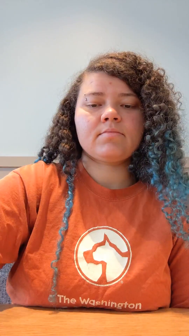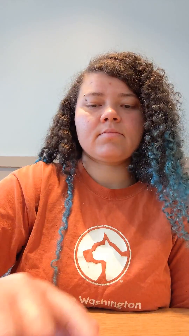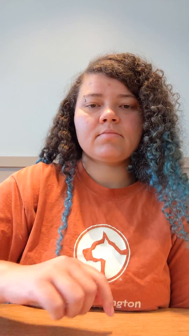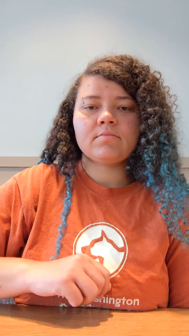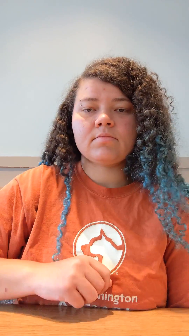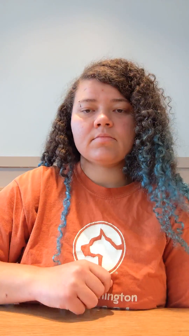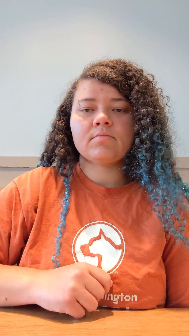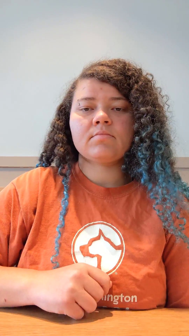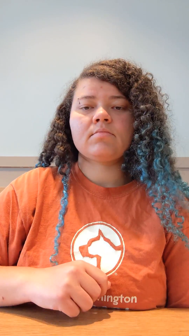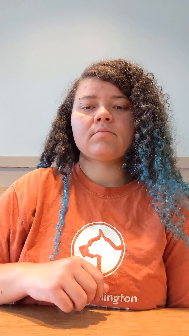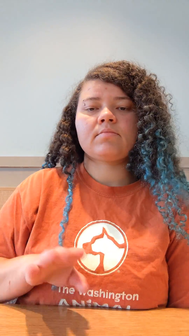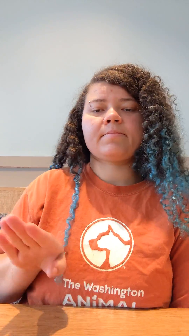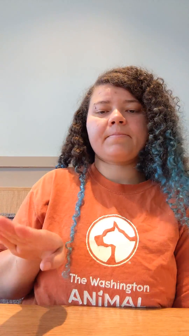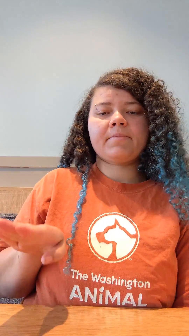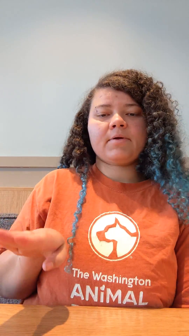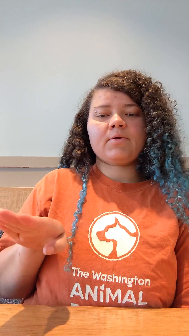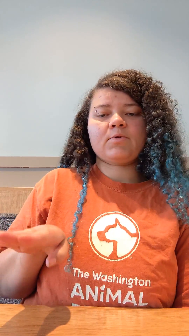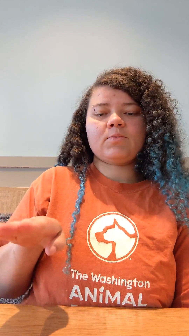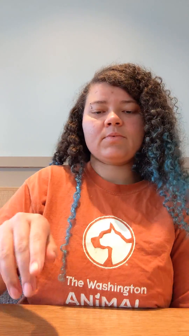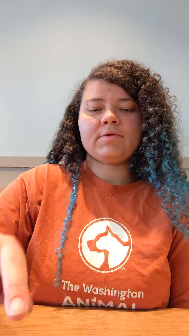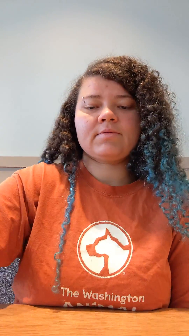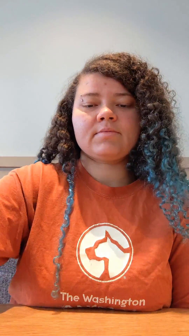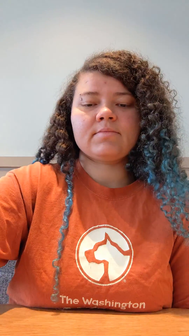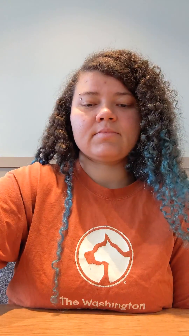penguin